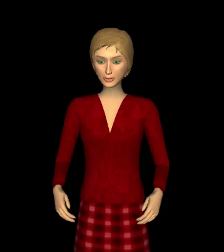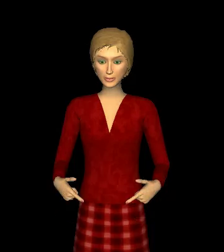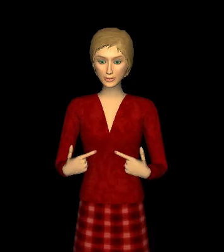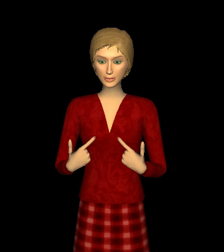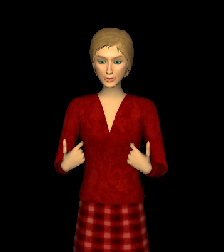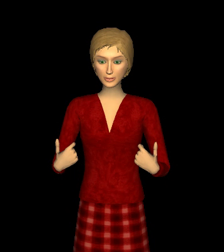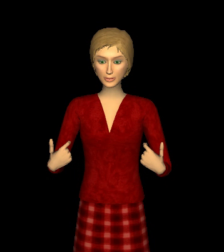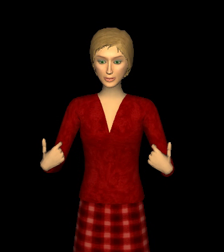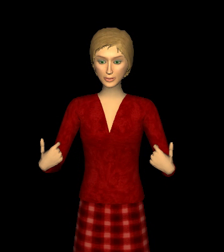مواد